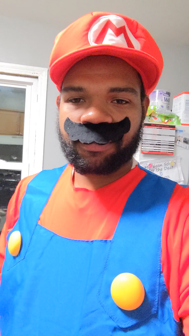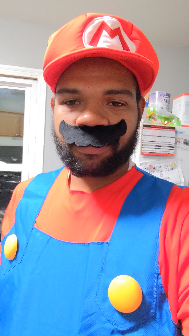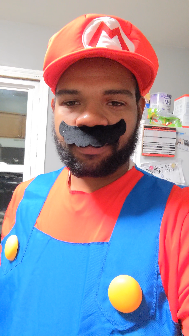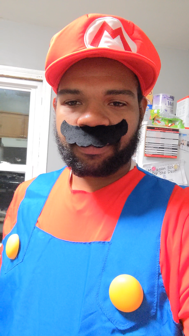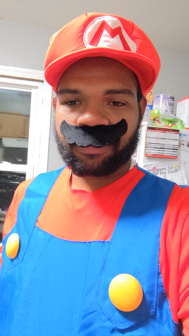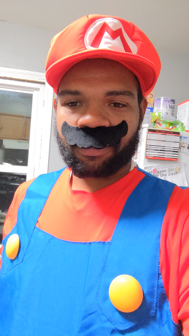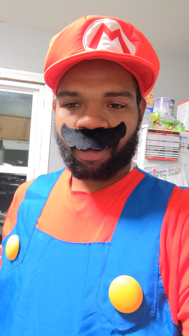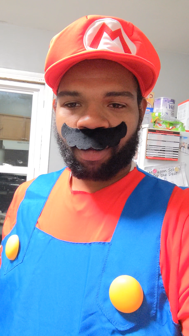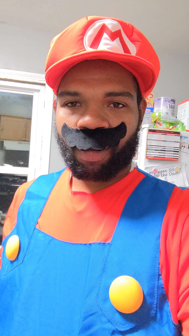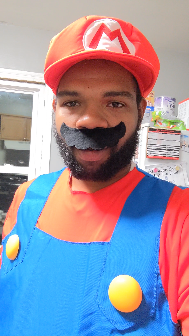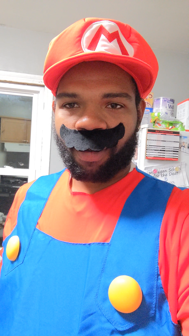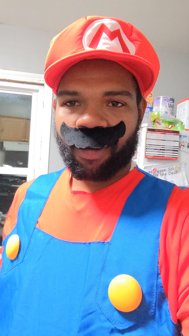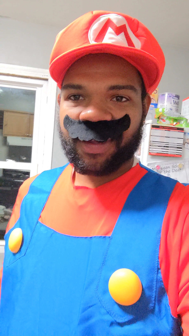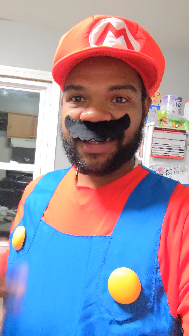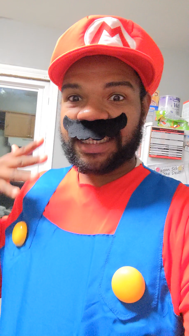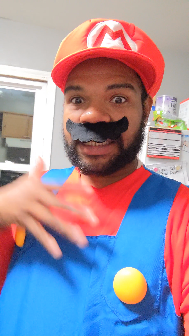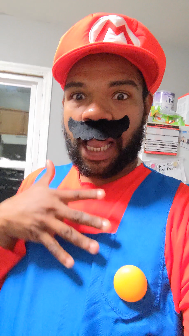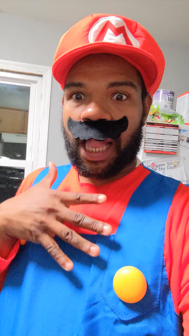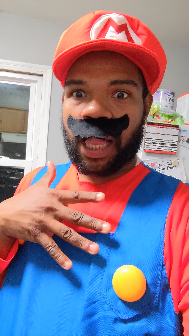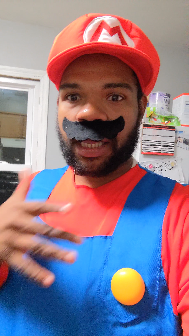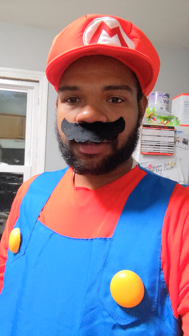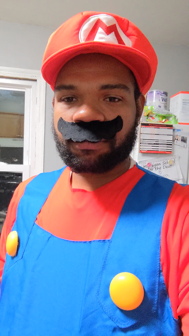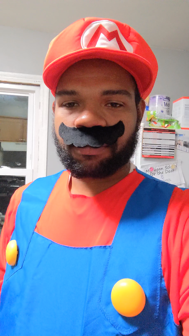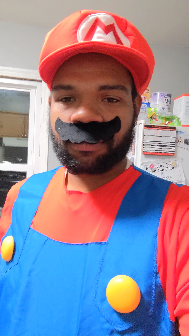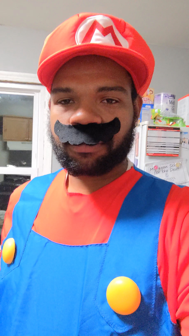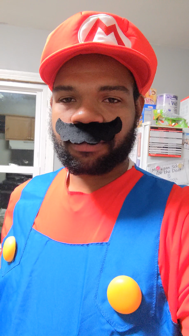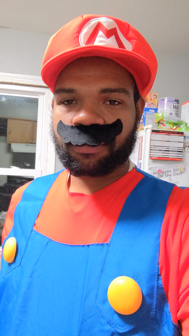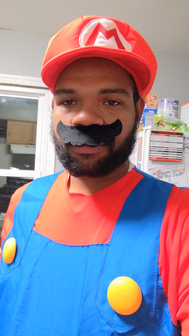scared